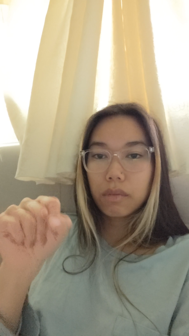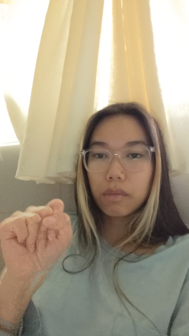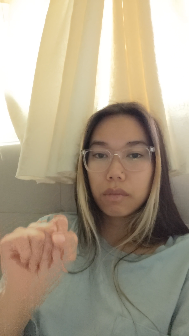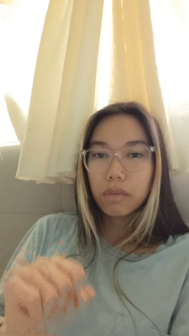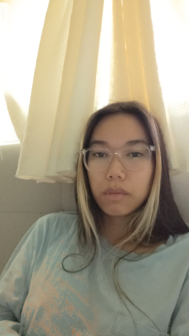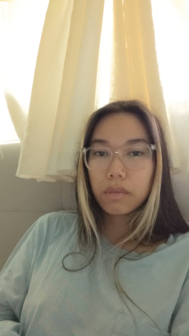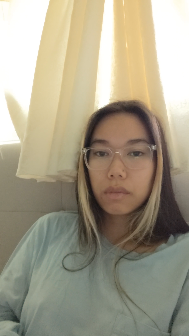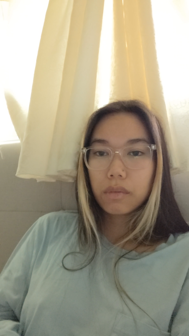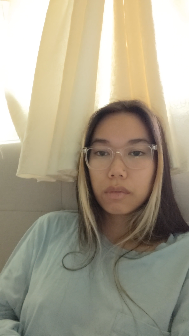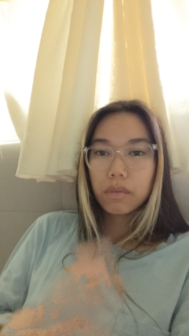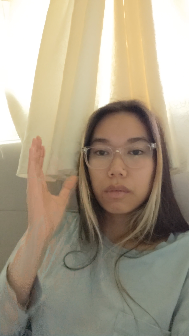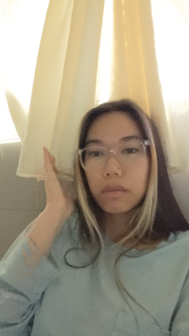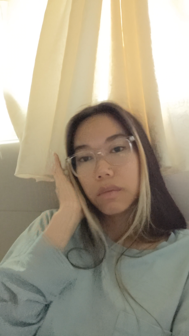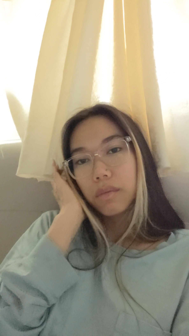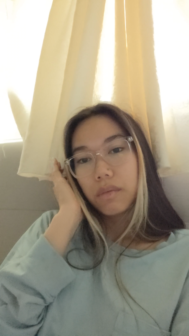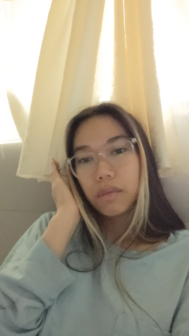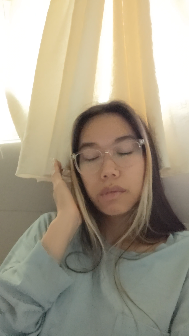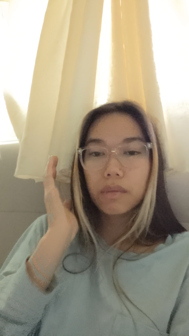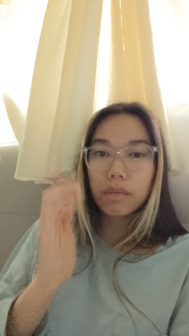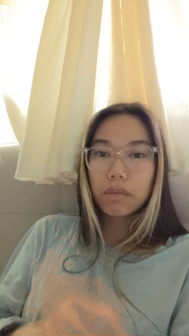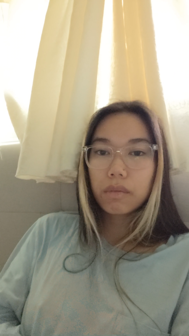pillow